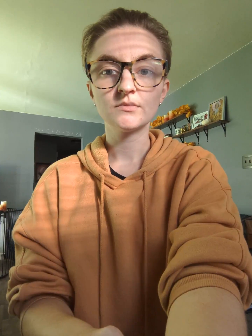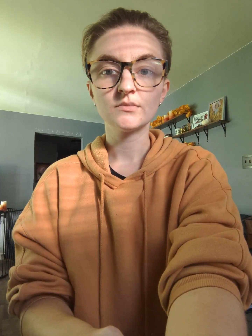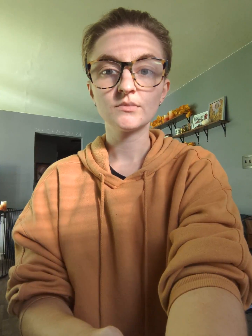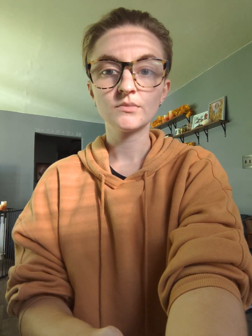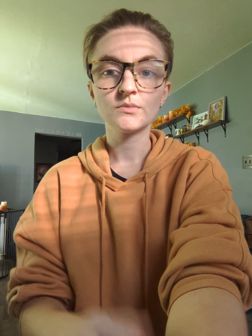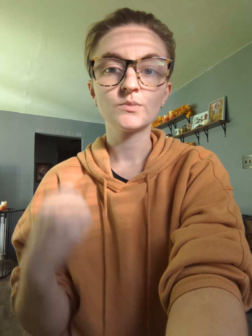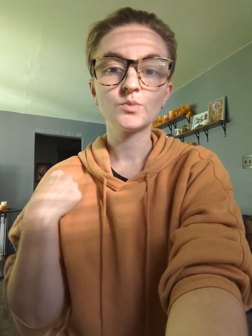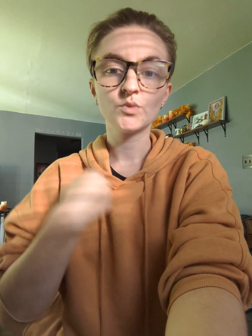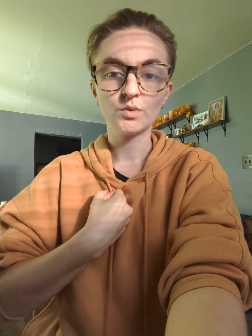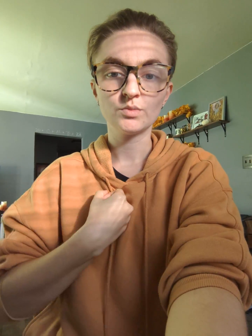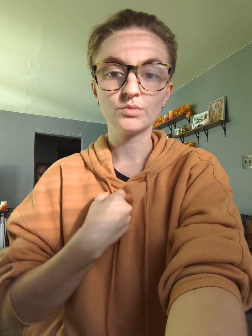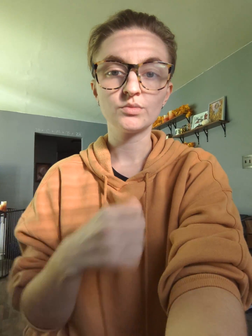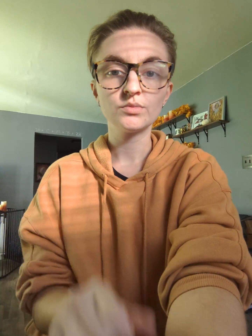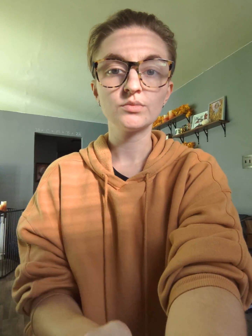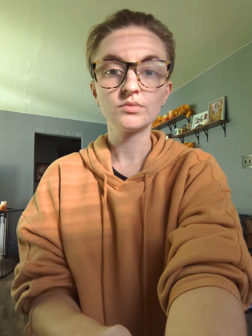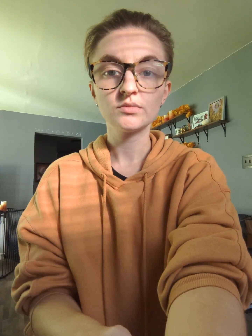coats